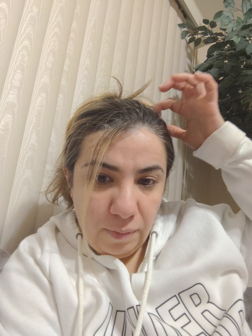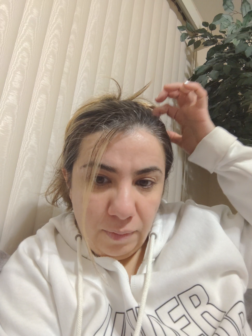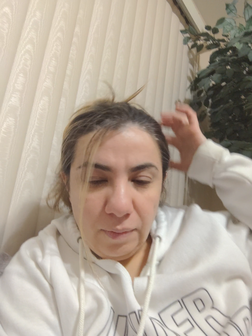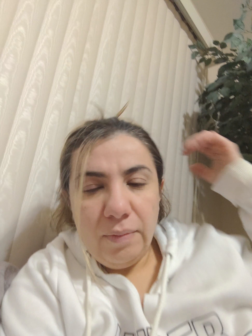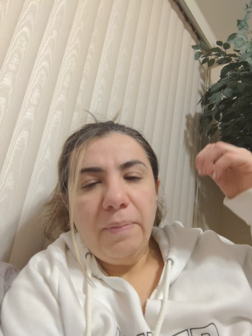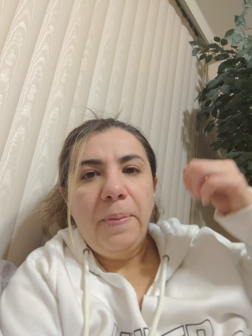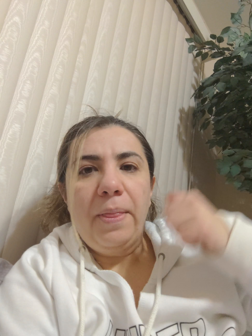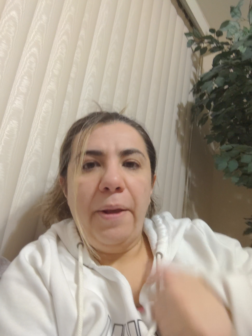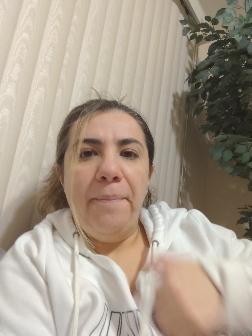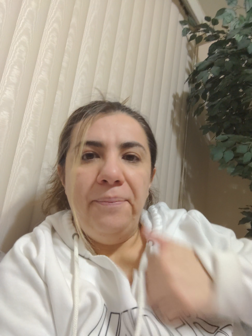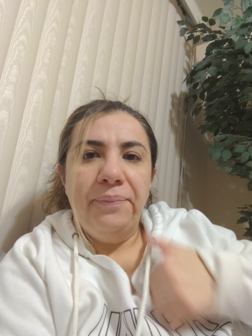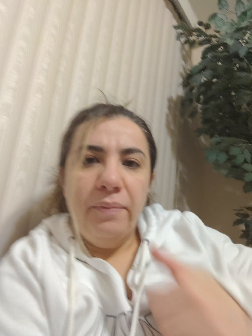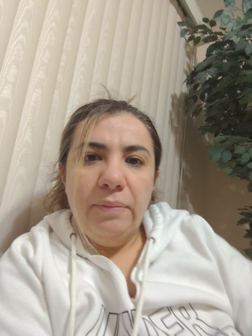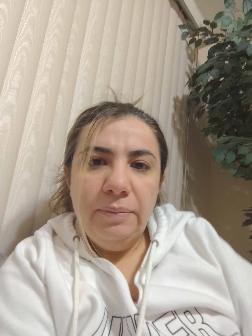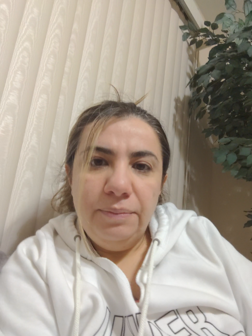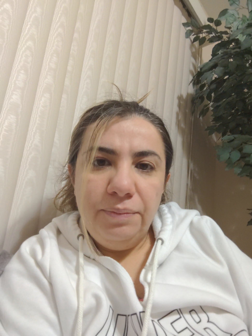bath